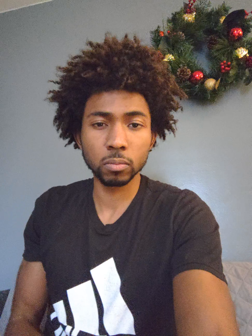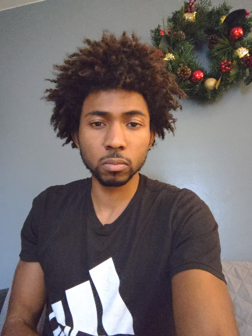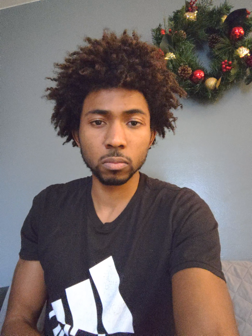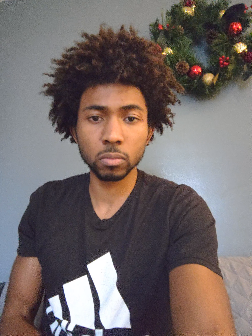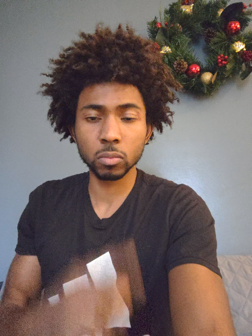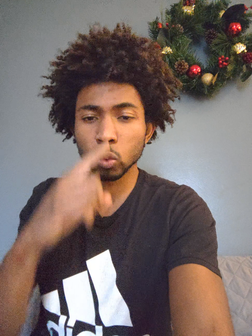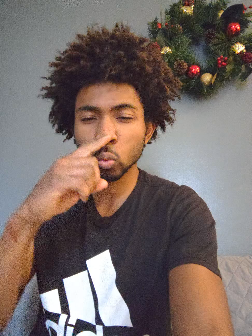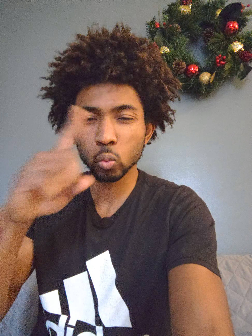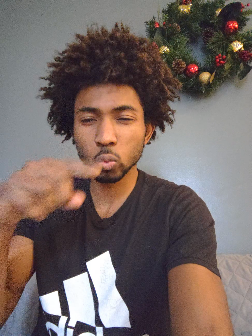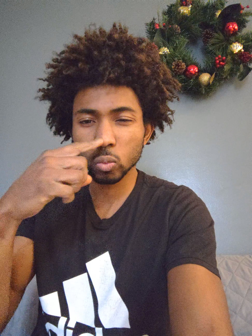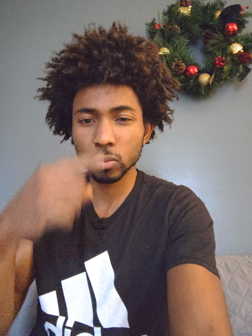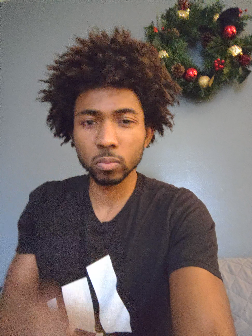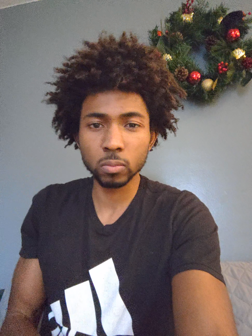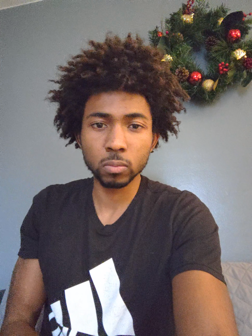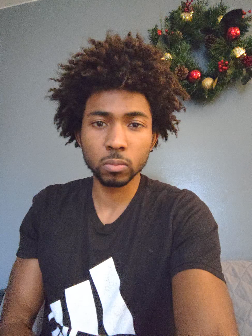noisy